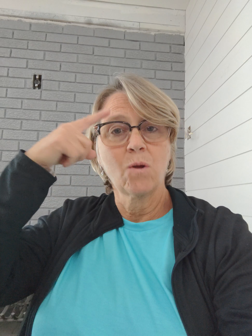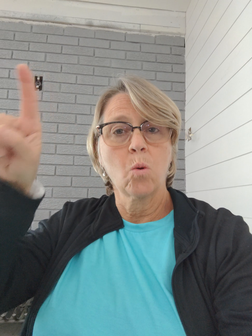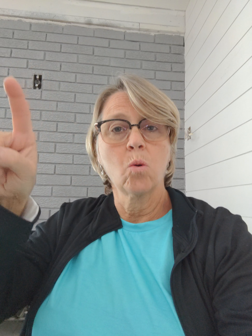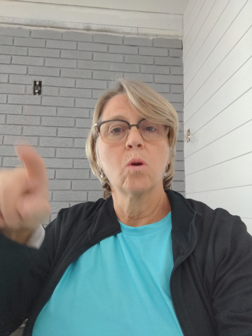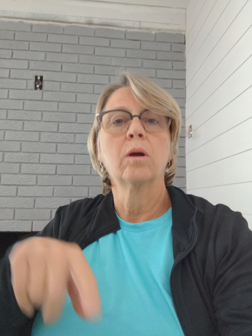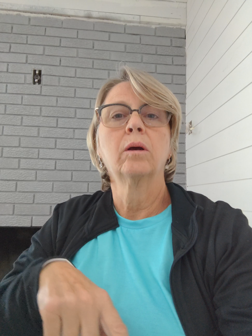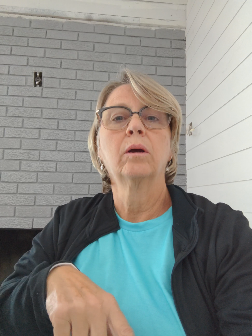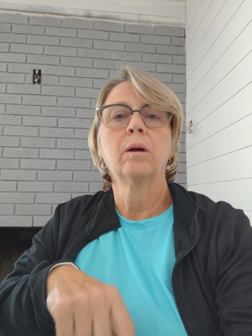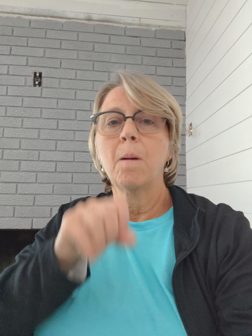for